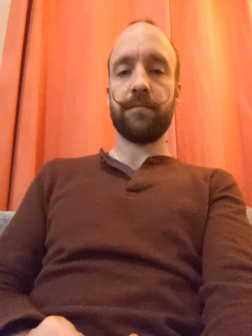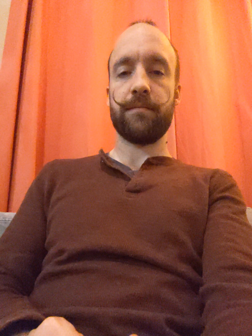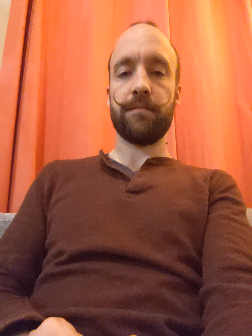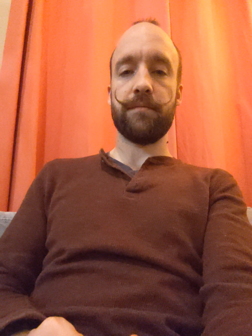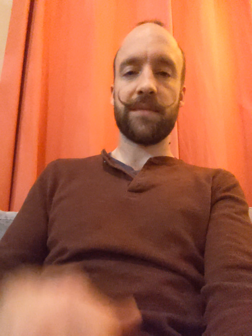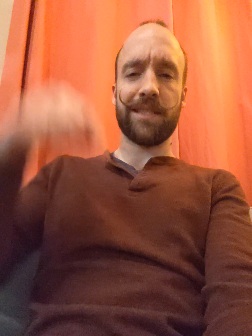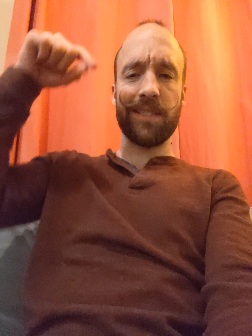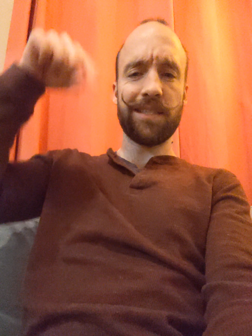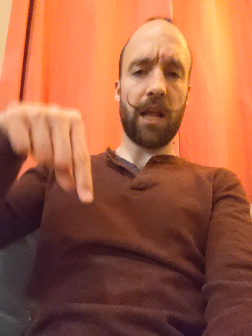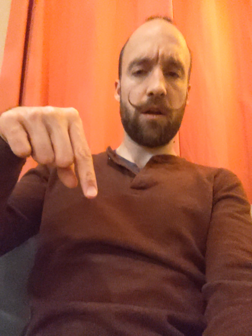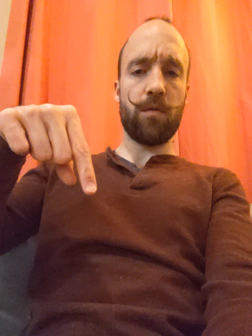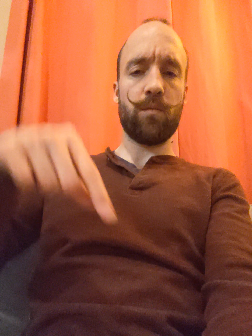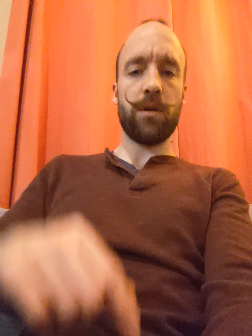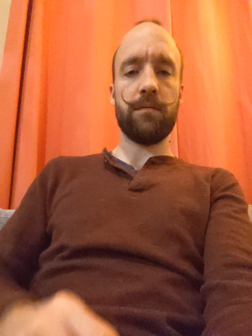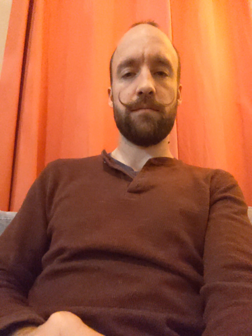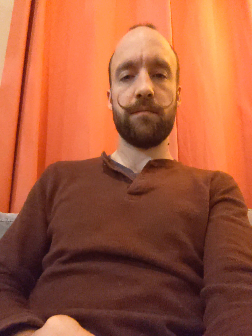down